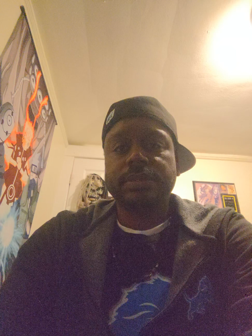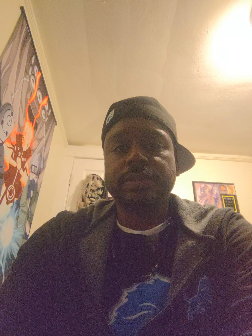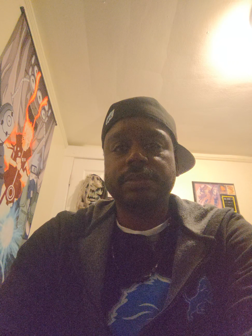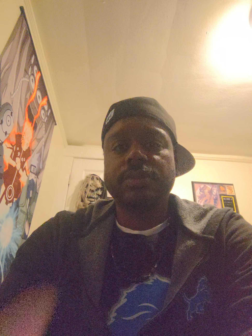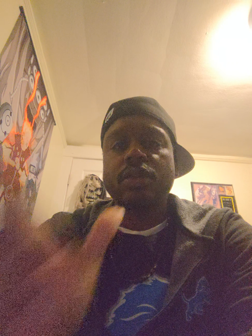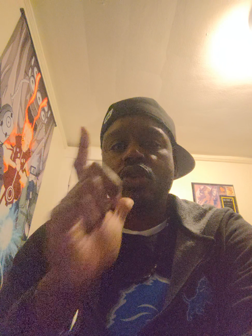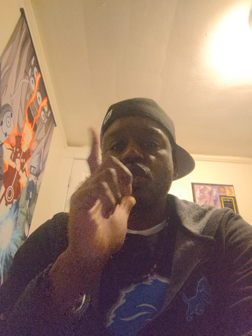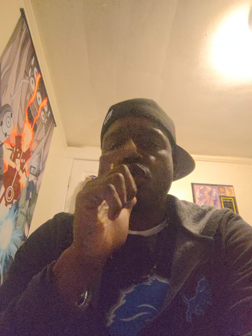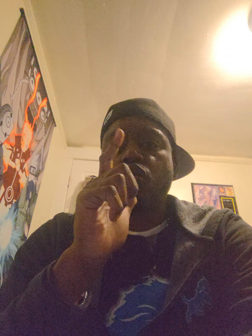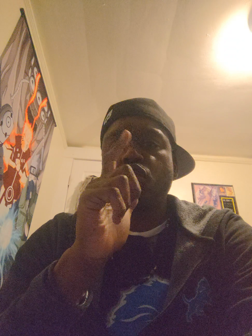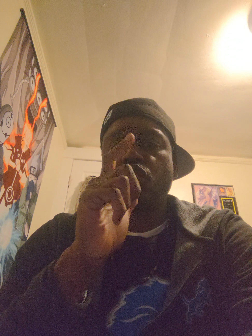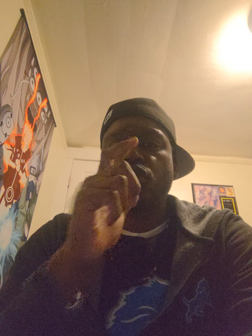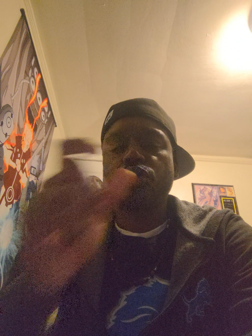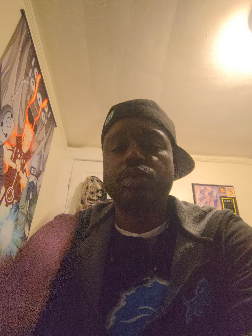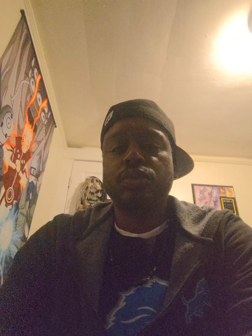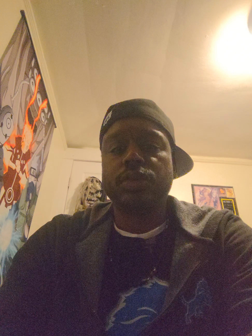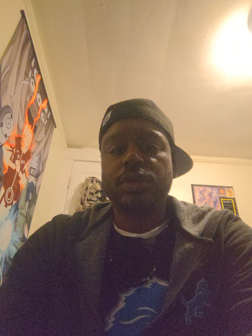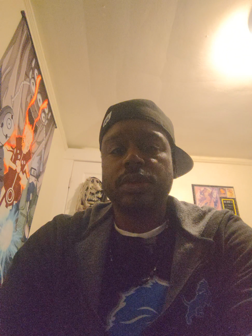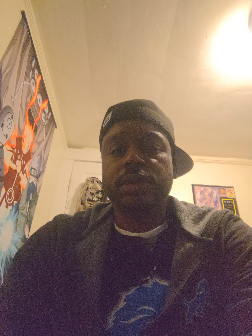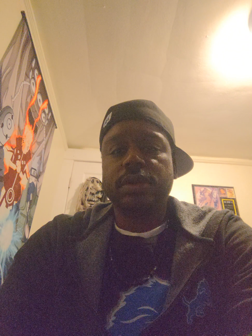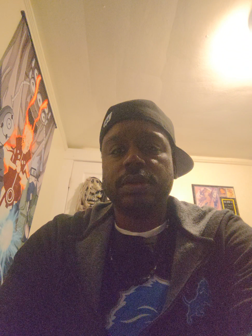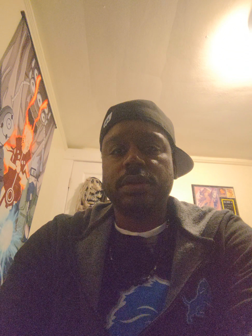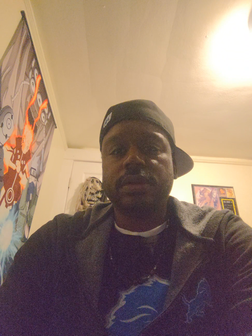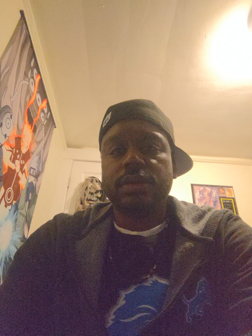who